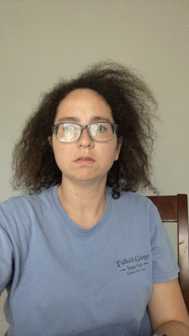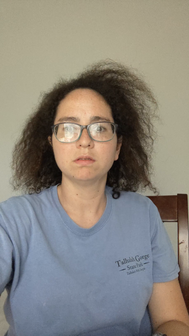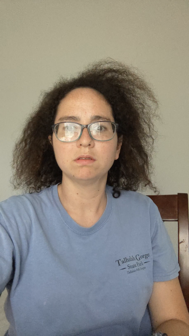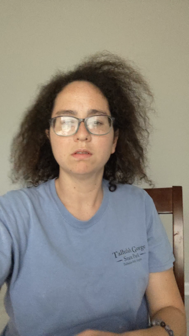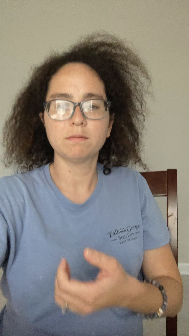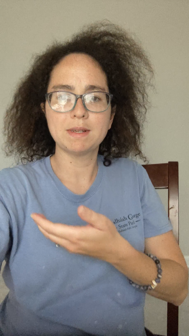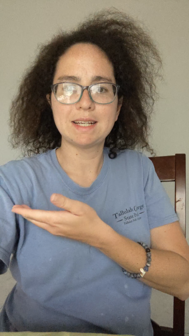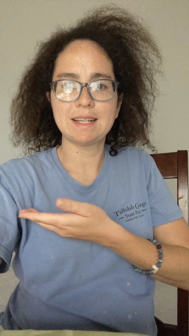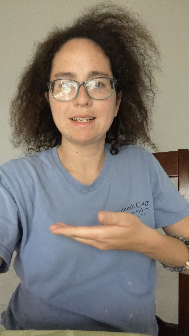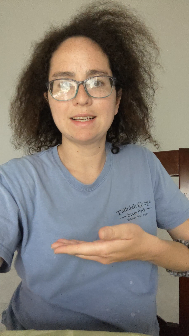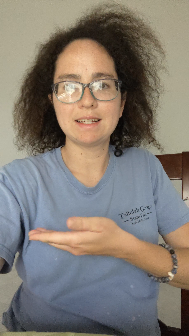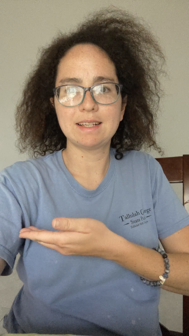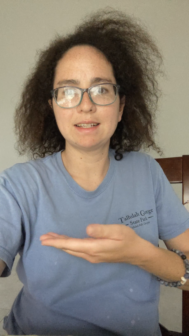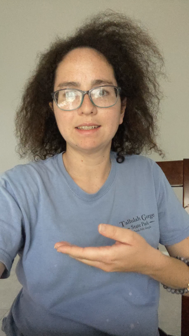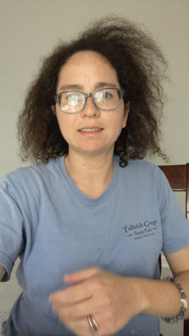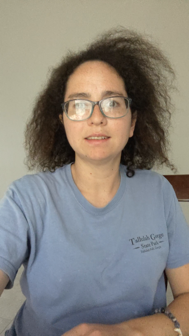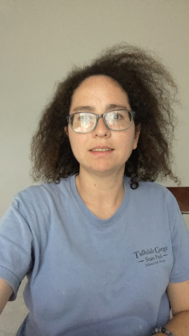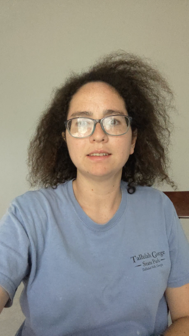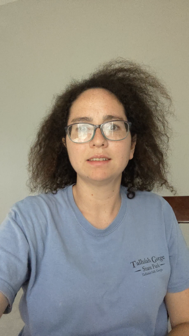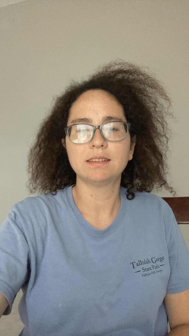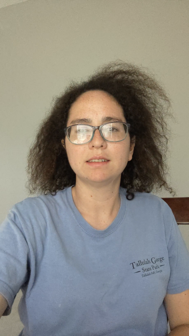baby